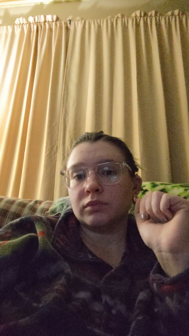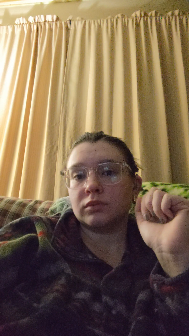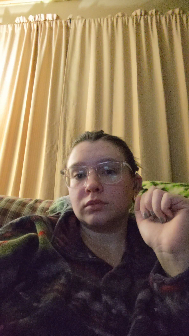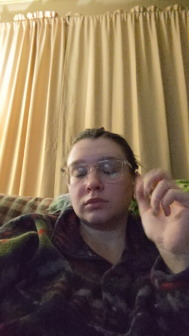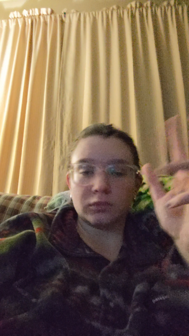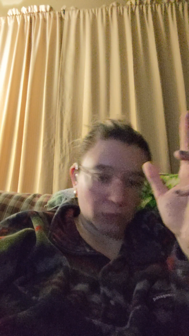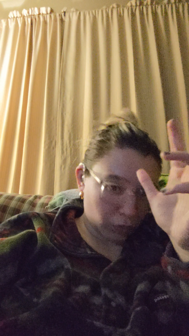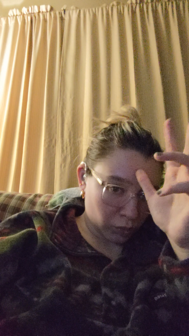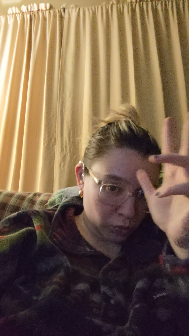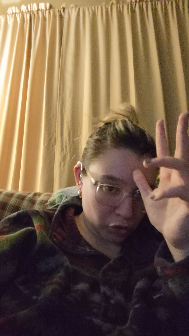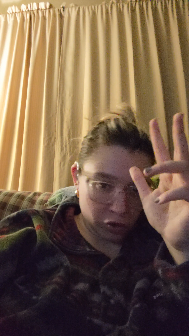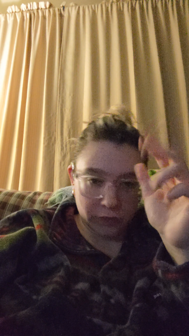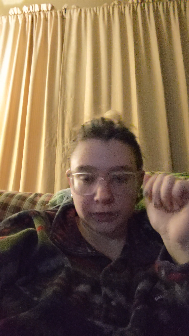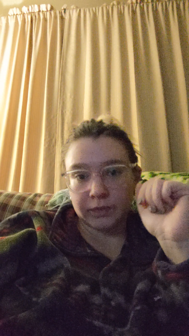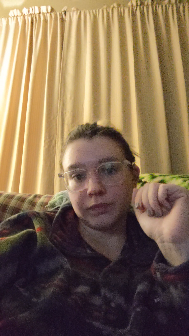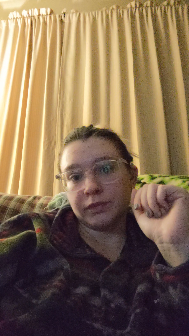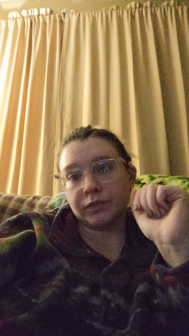rooster